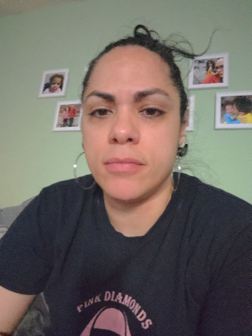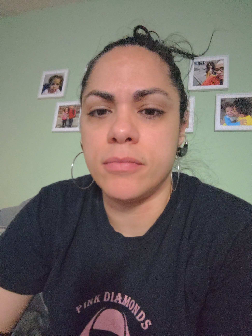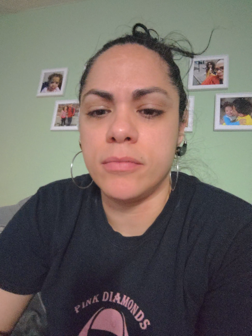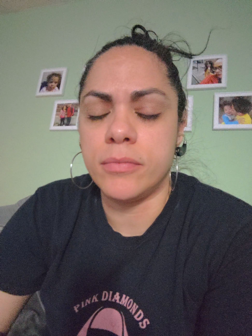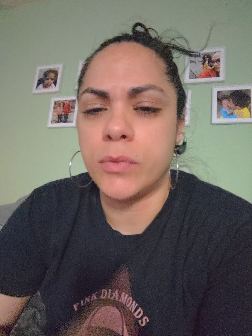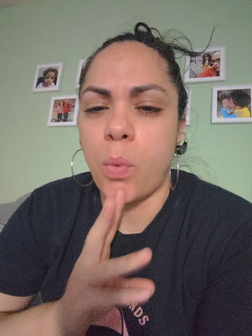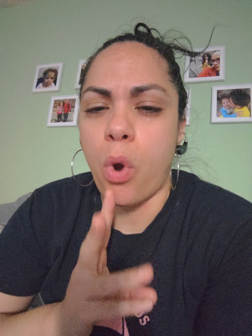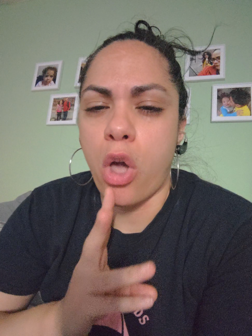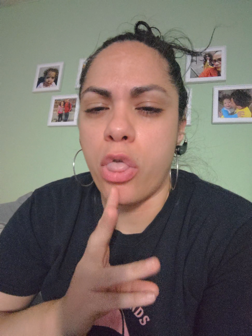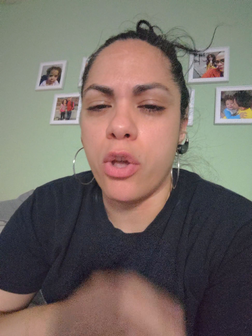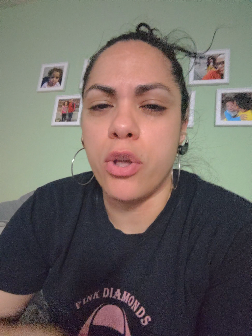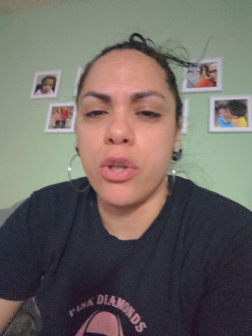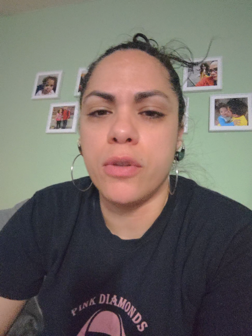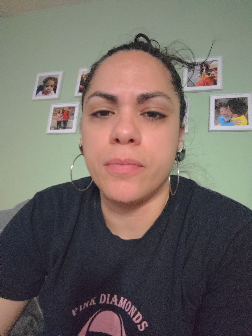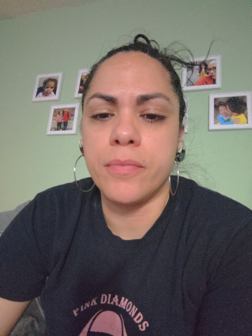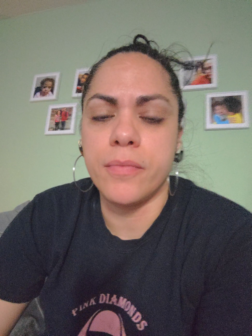water